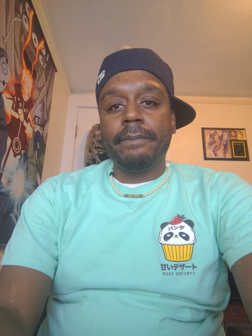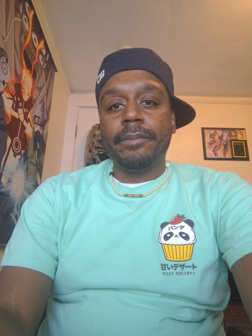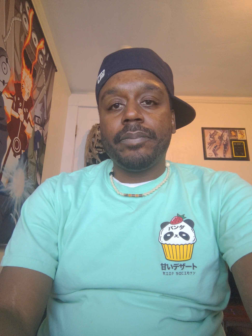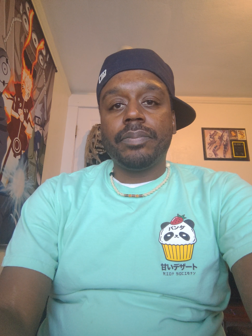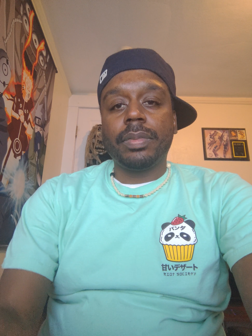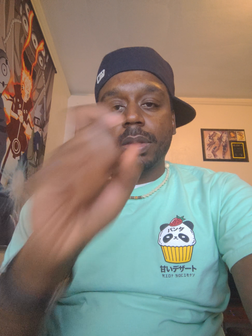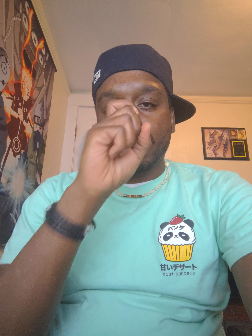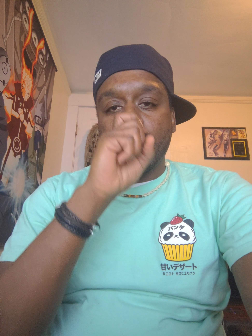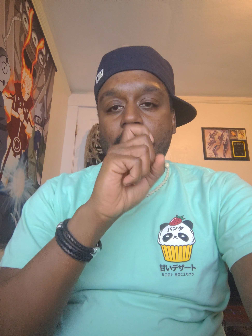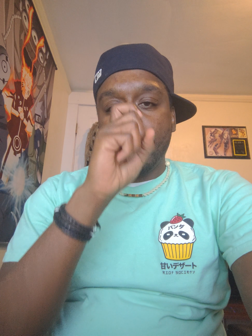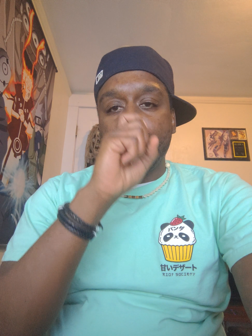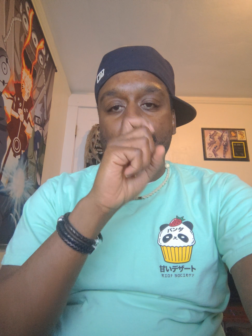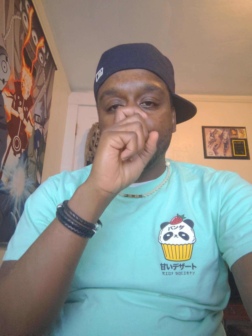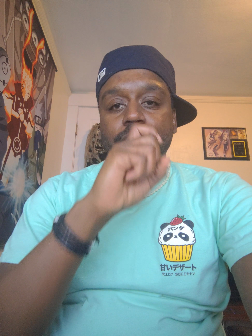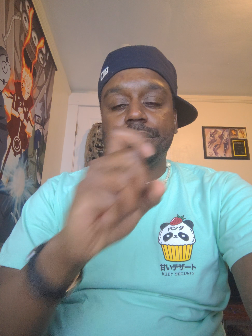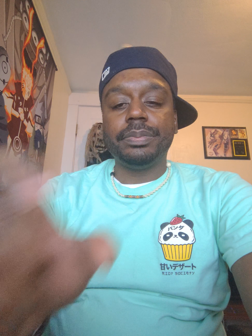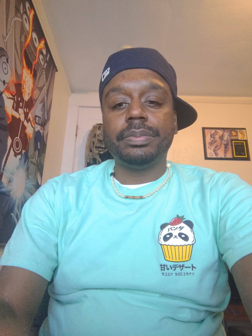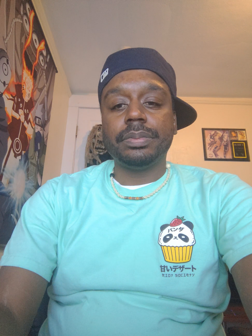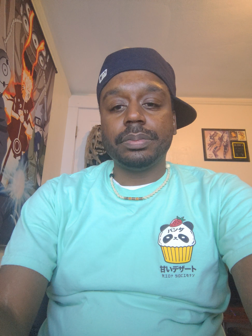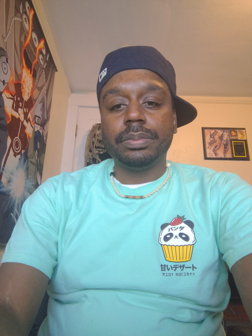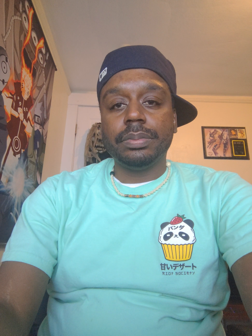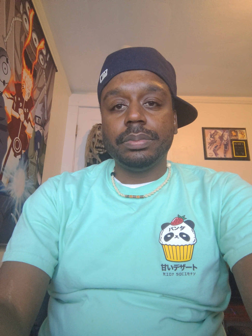doll